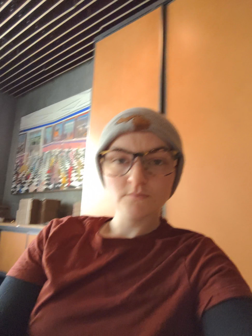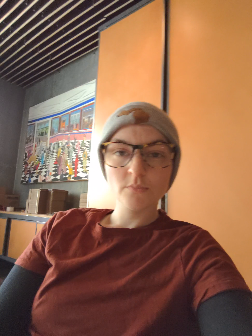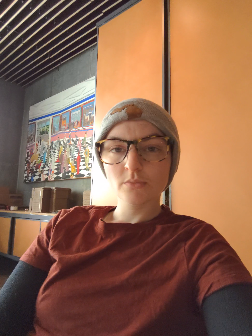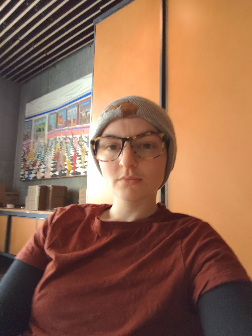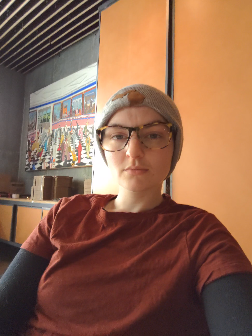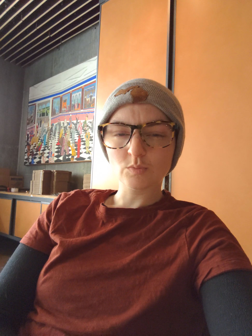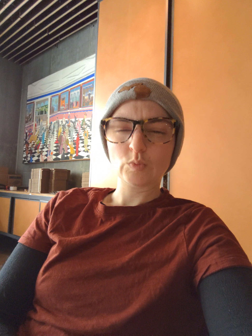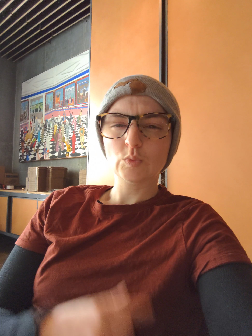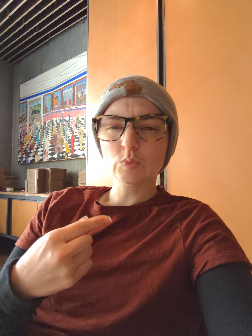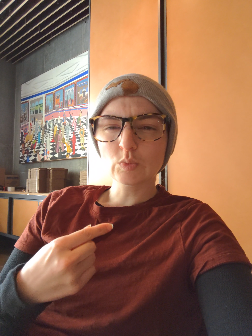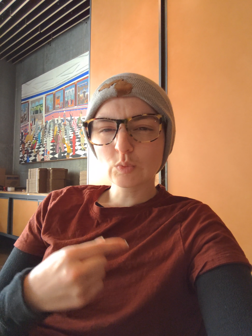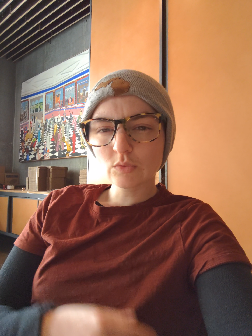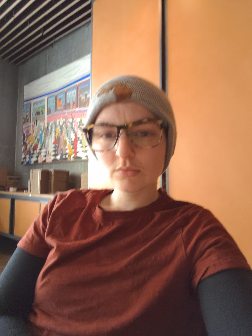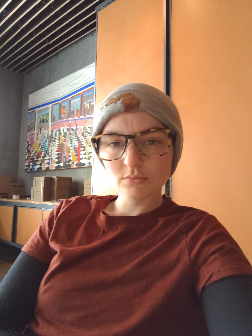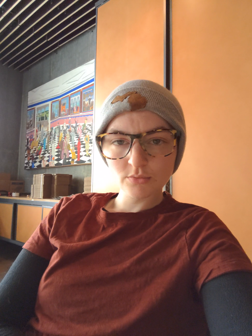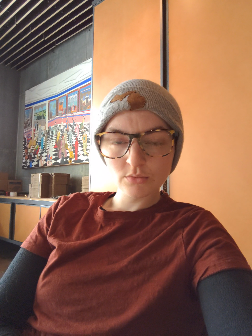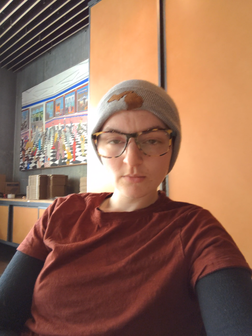owie